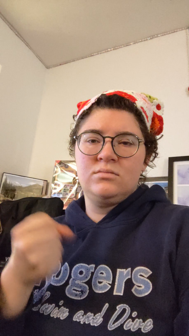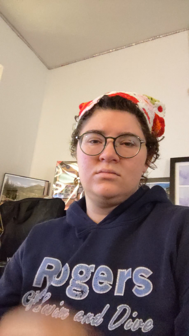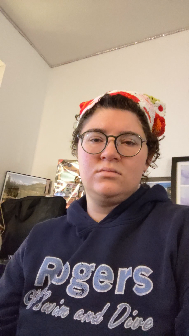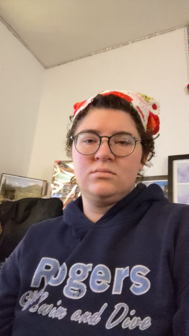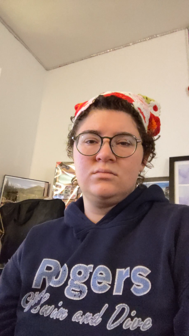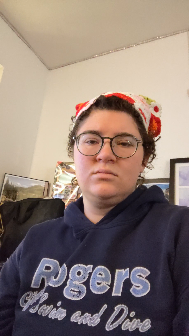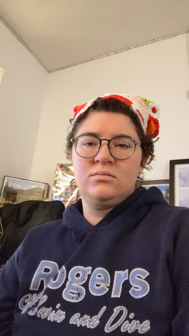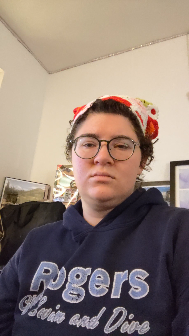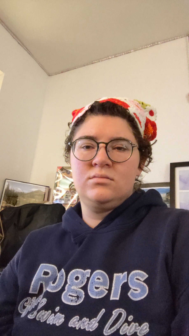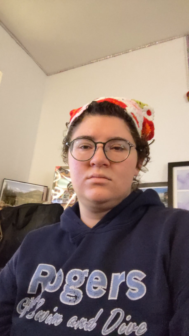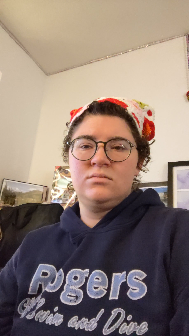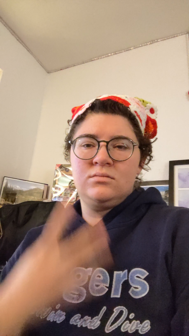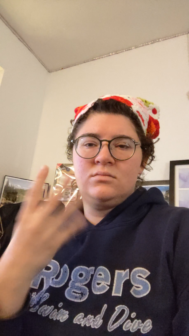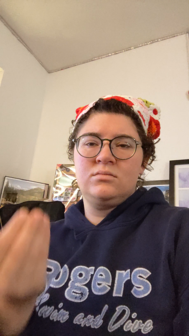got to